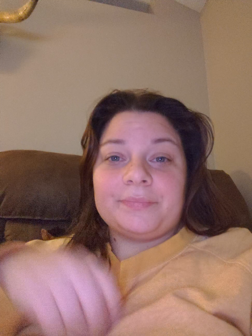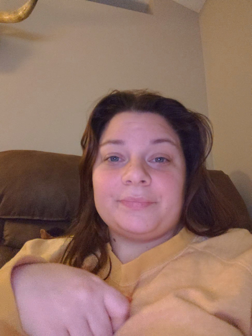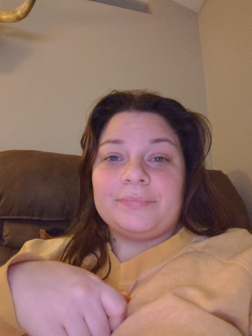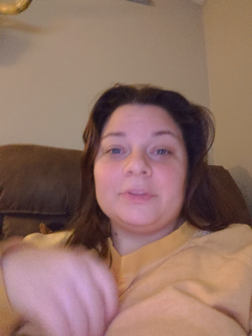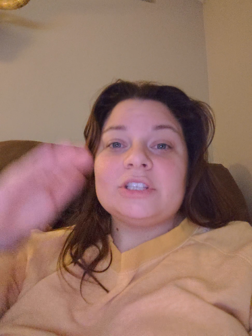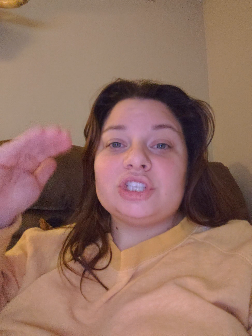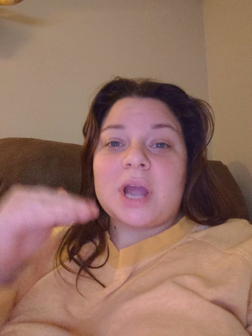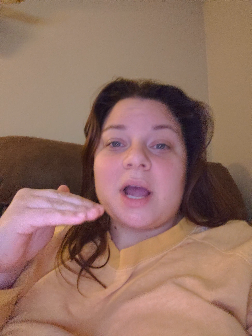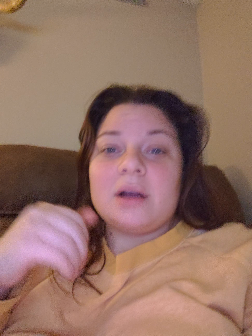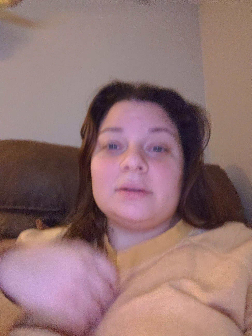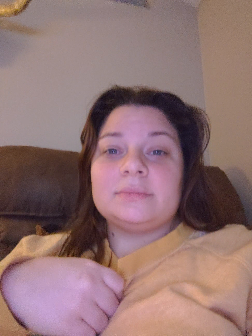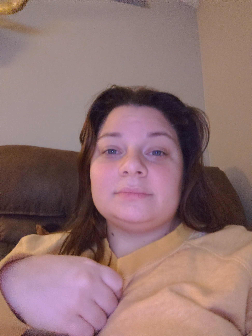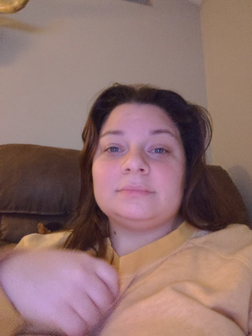child